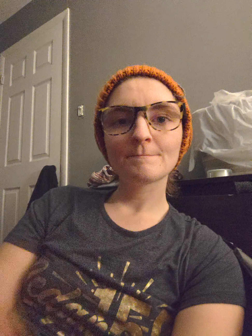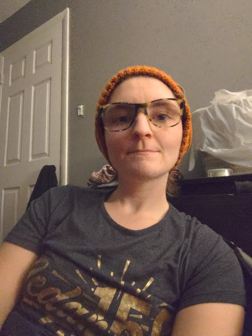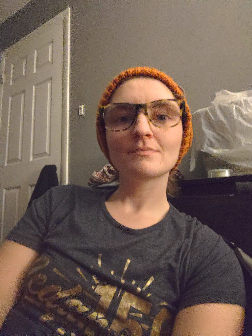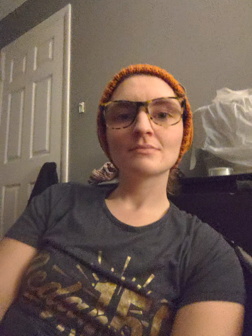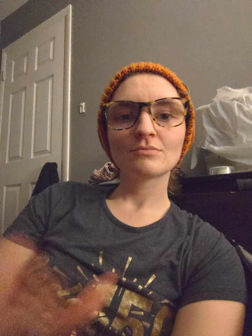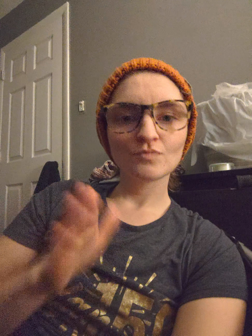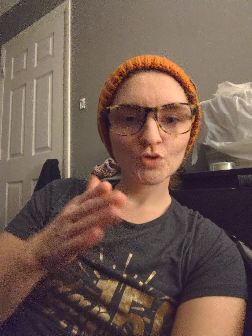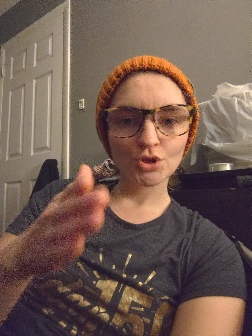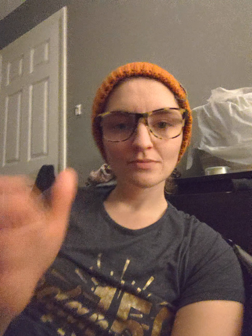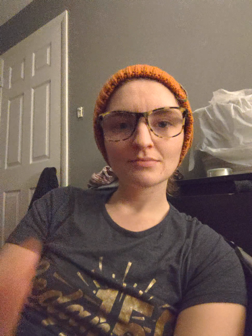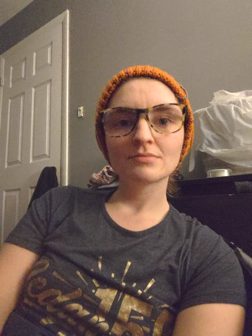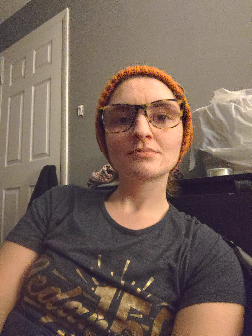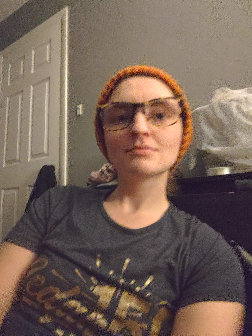fish